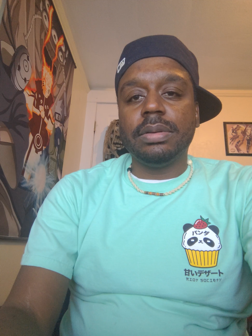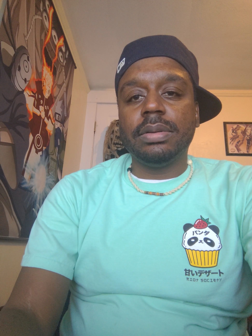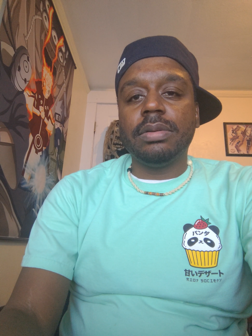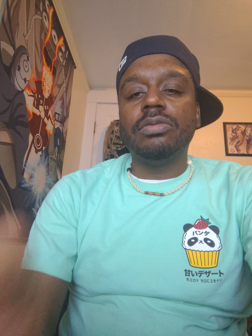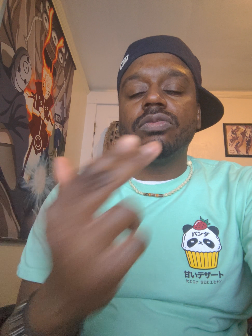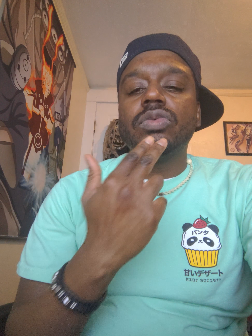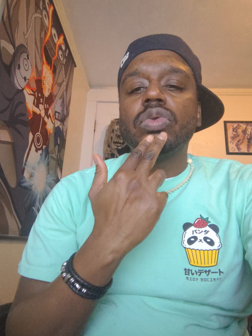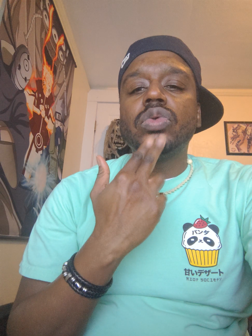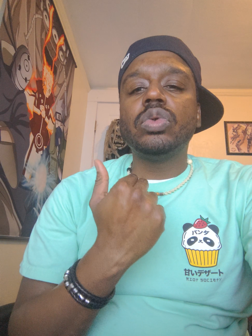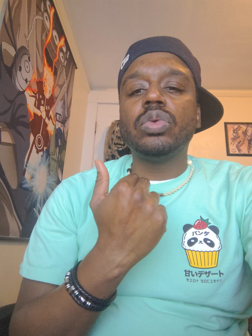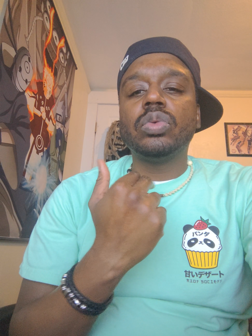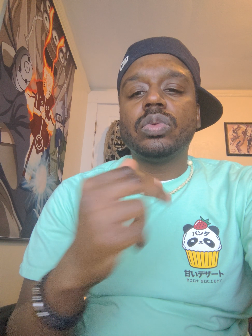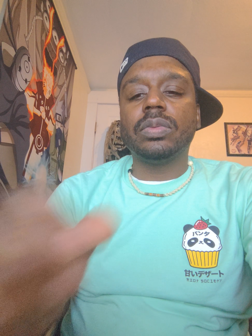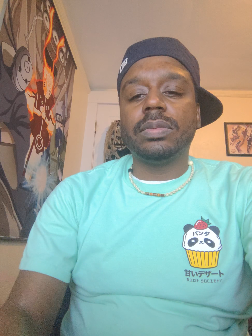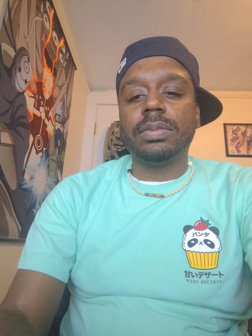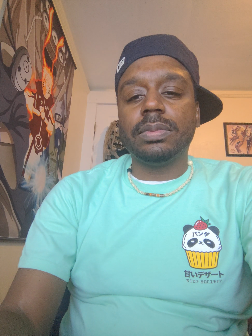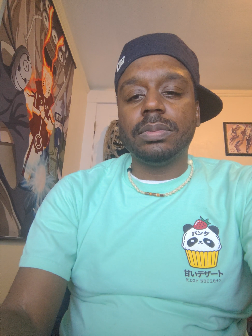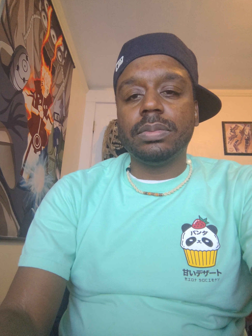cute